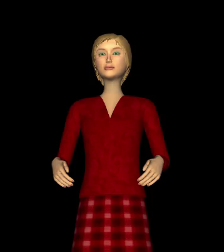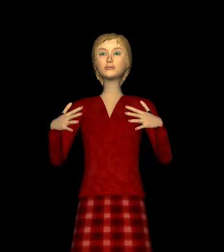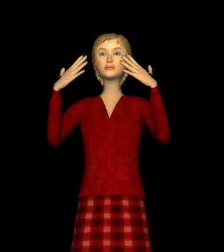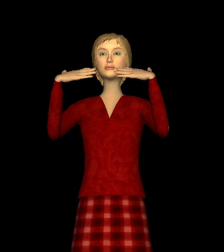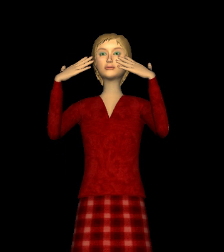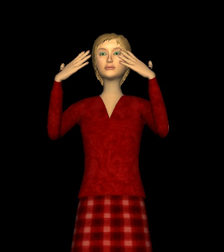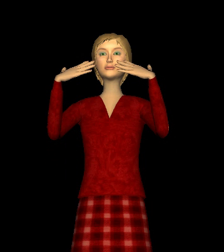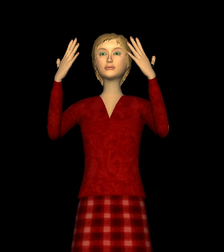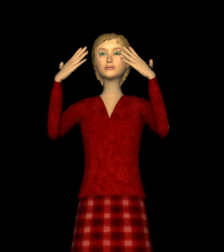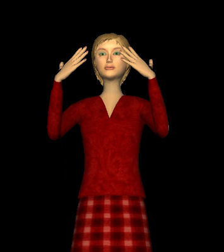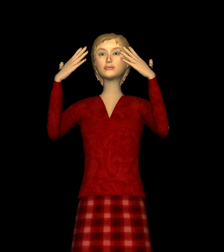هواء